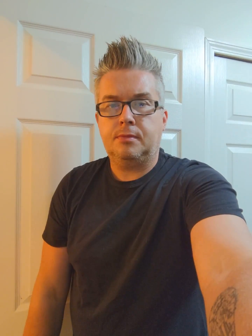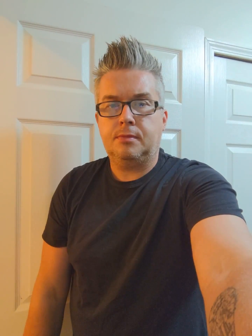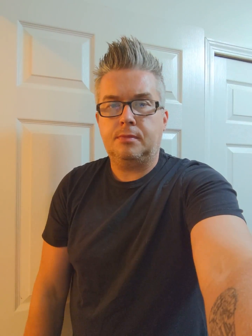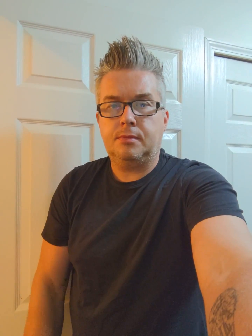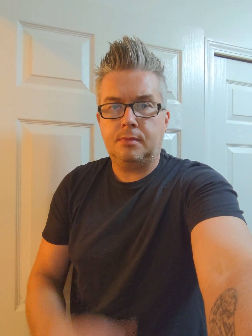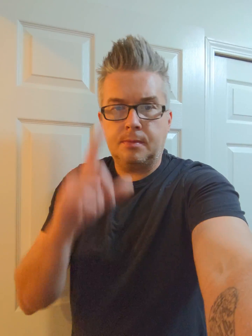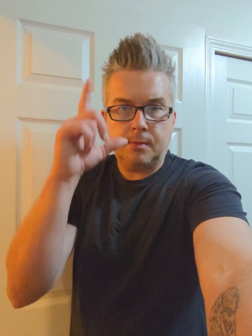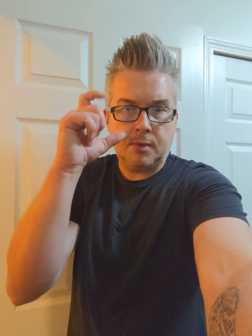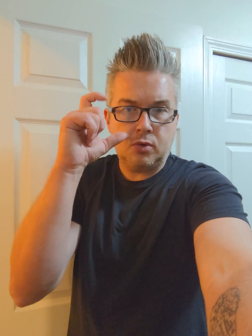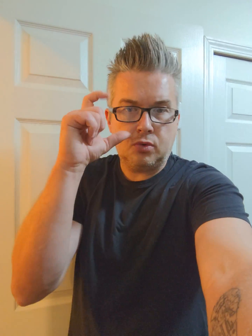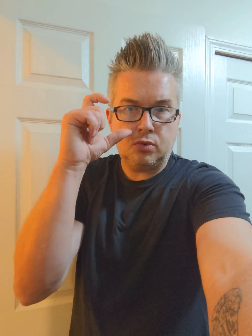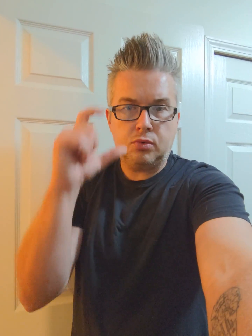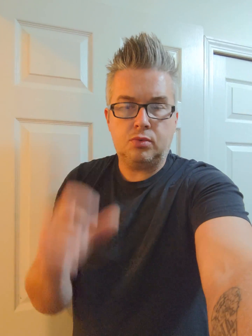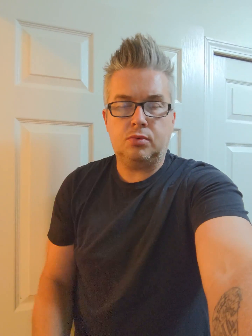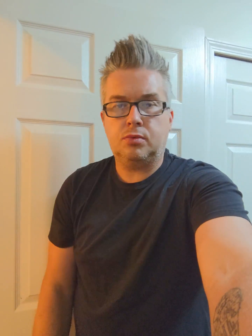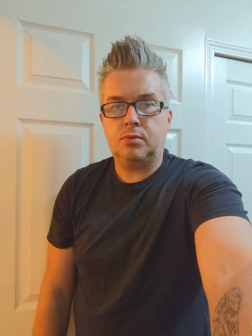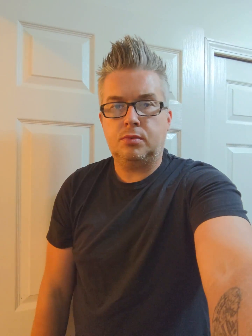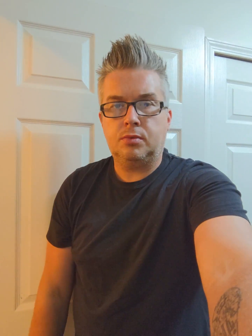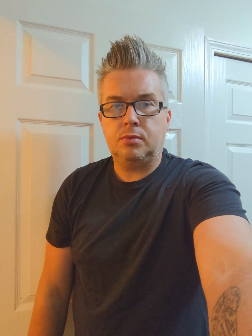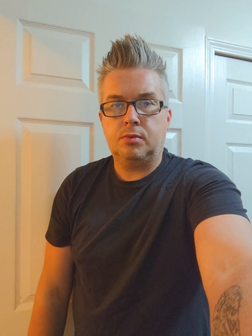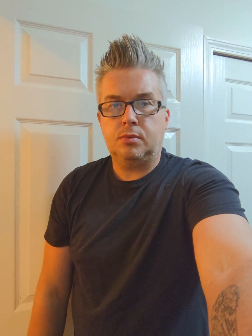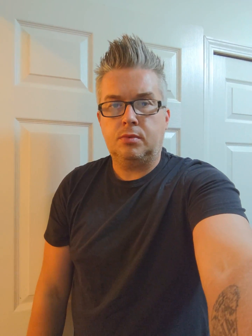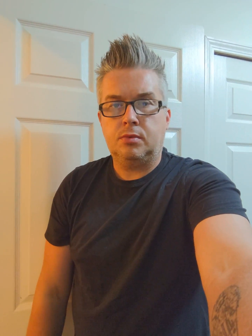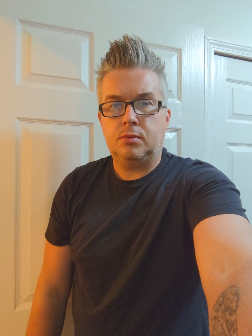camera